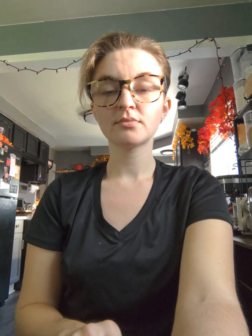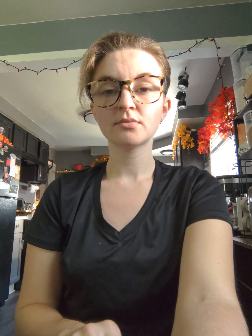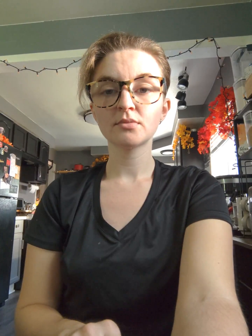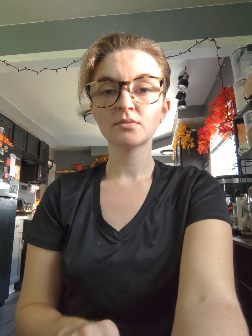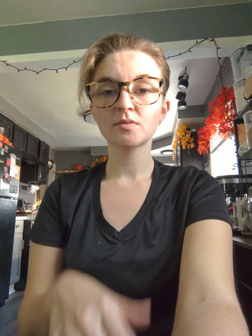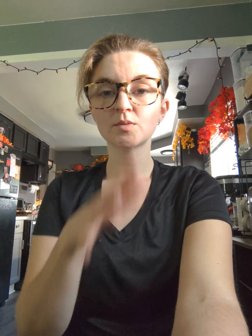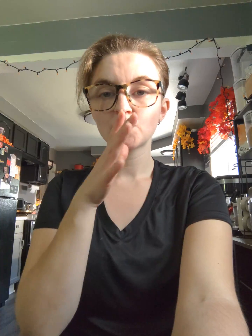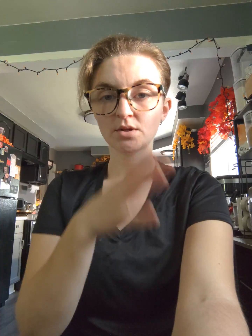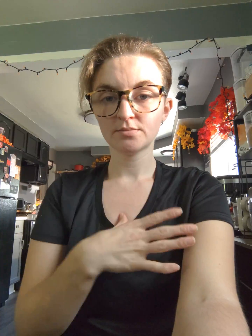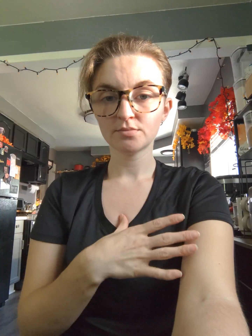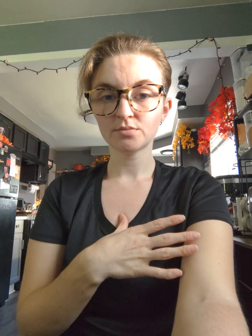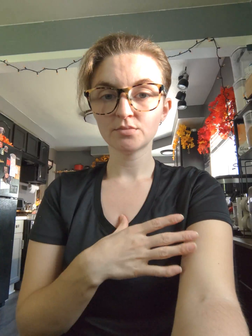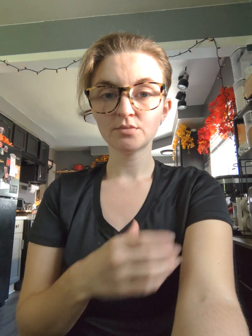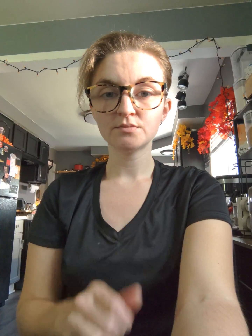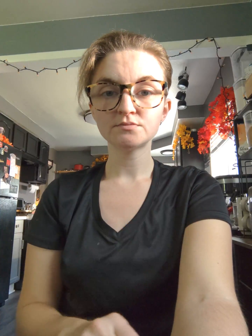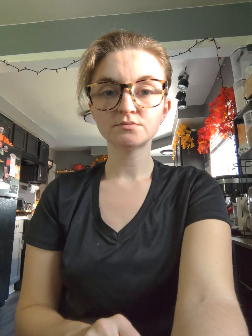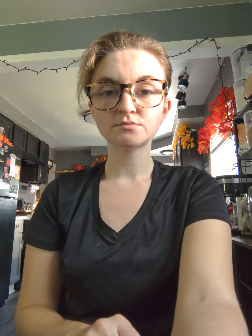lady